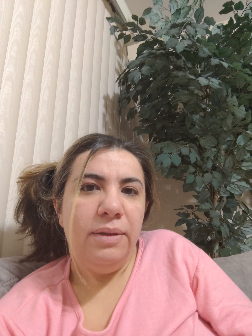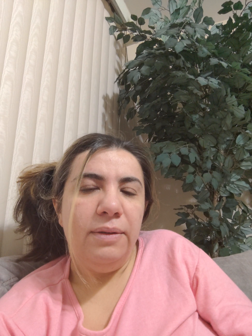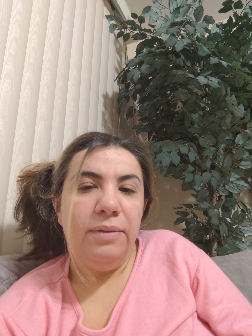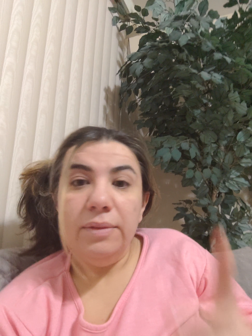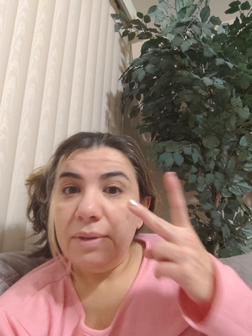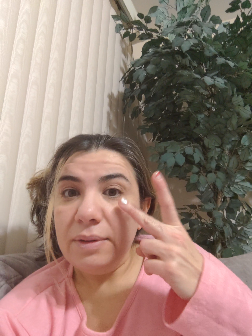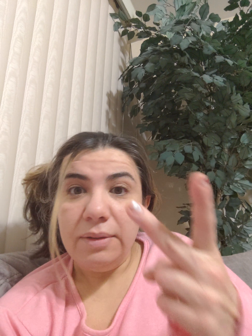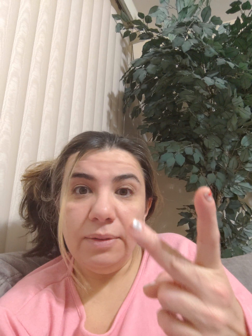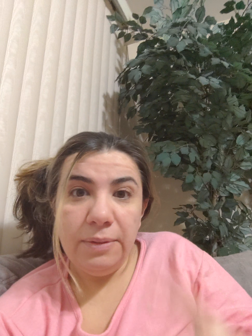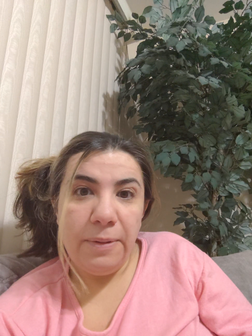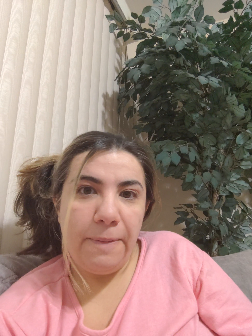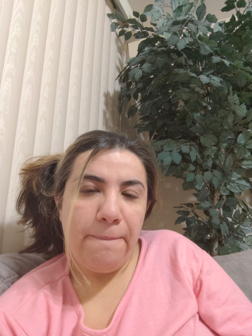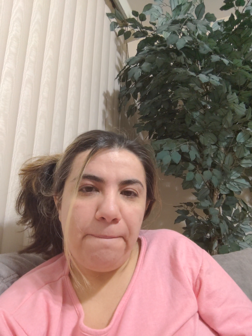see